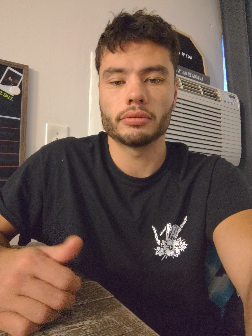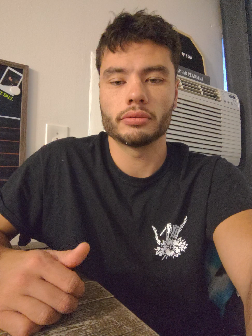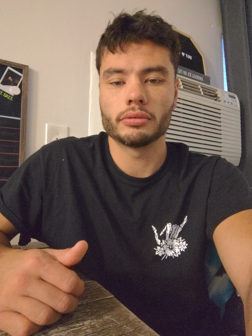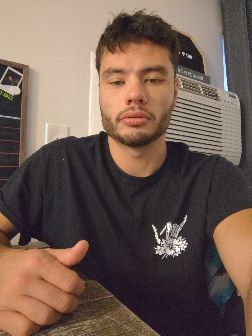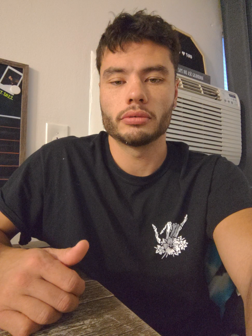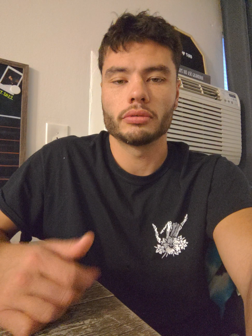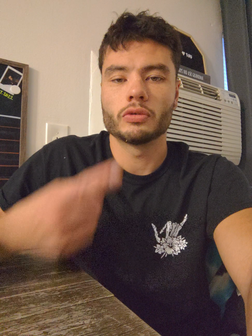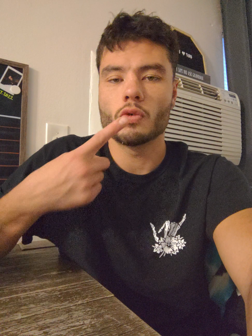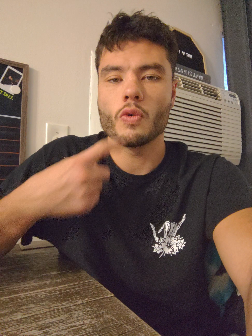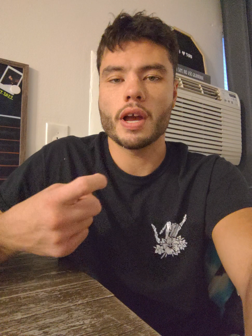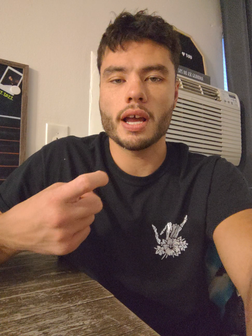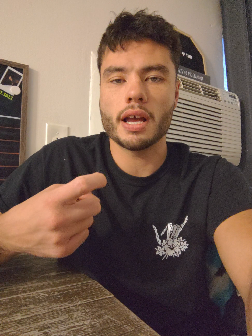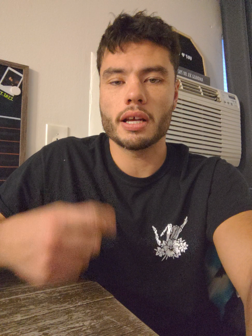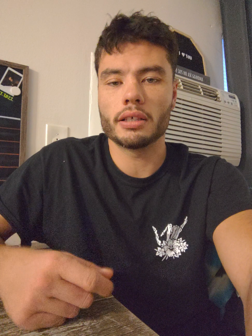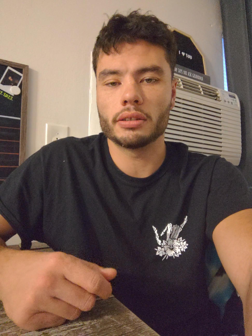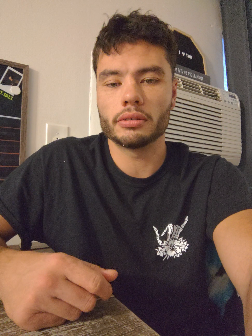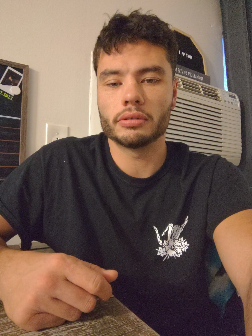red